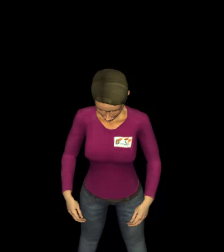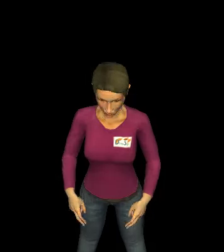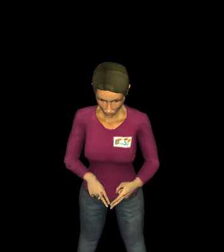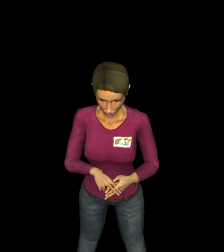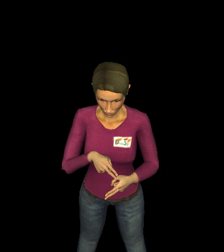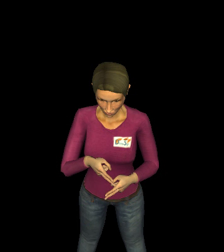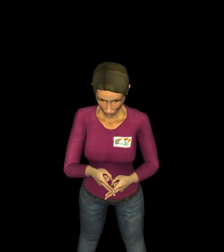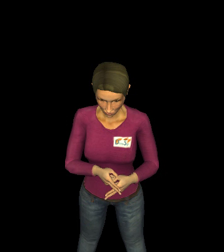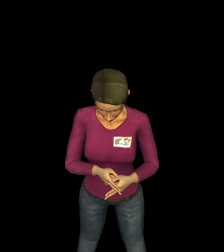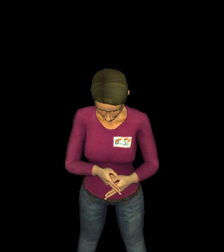اسم